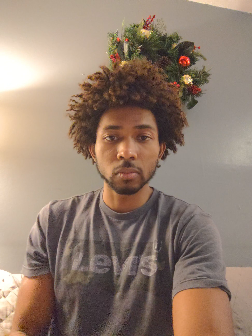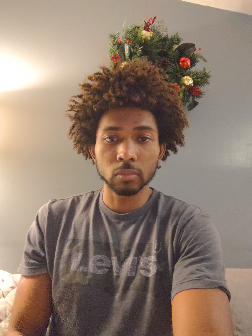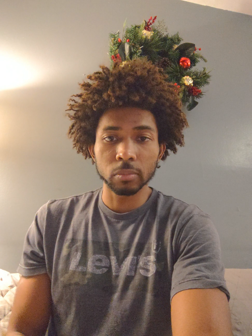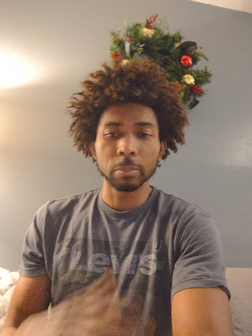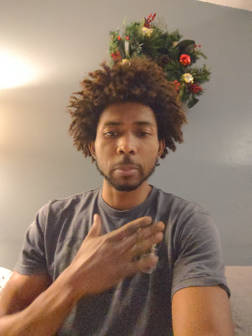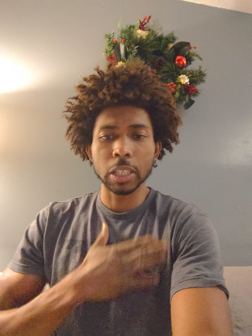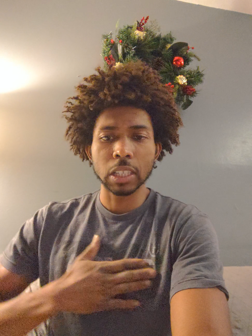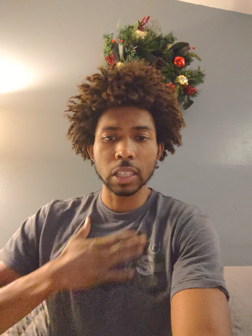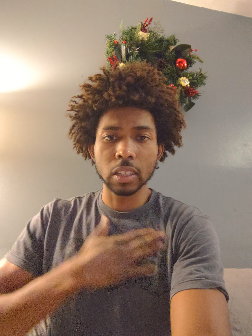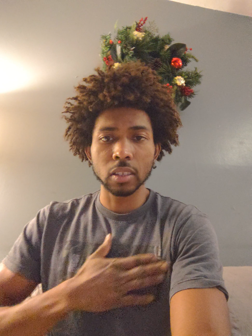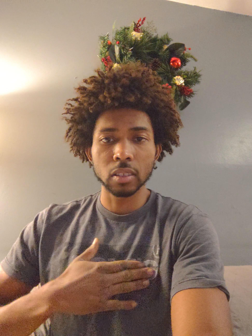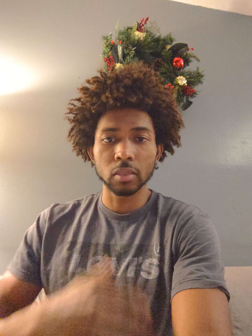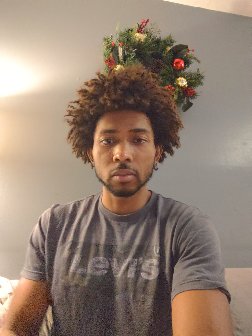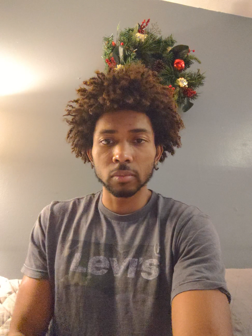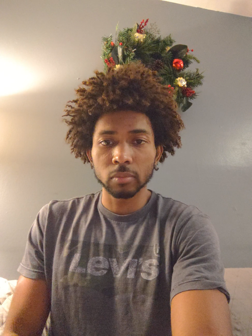please